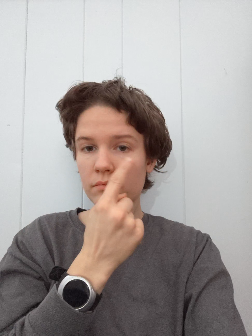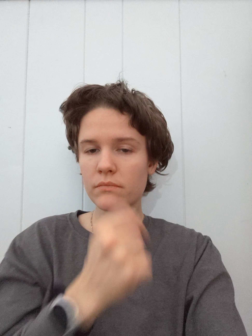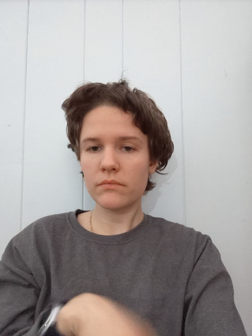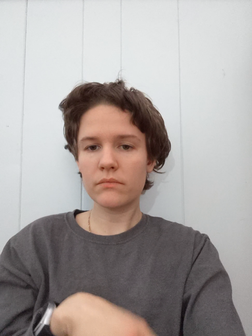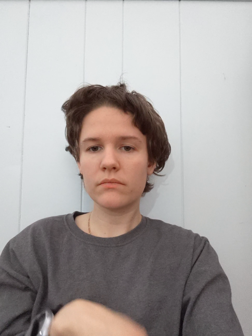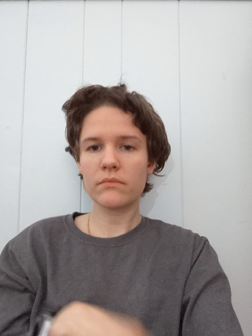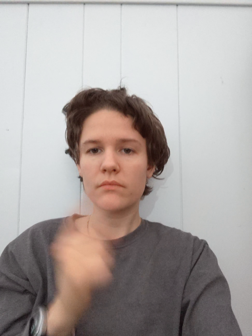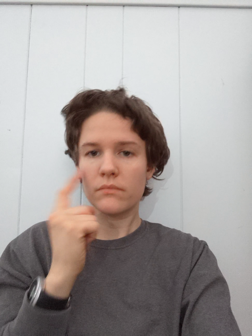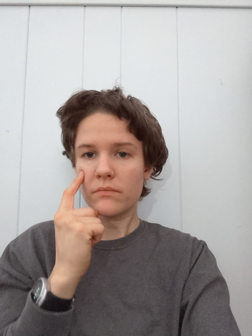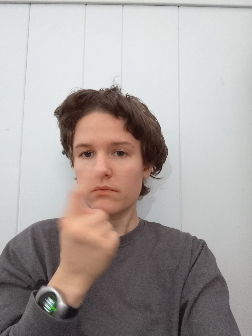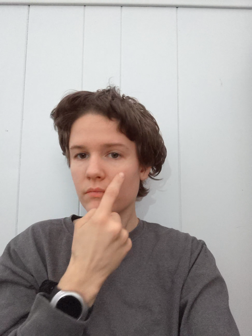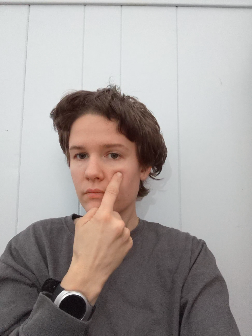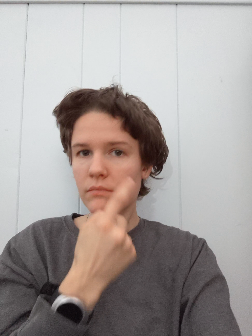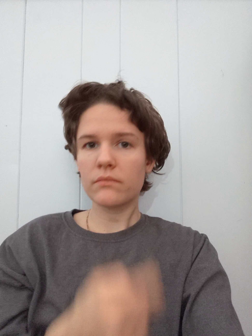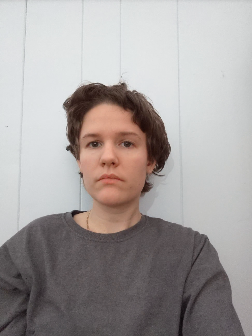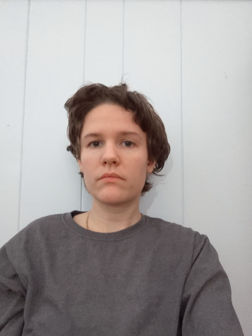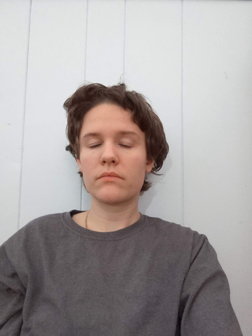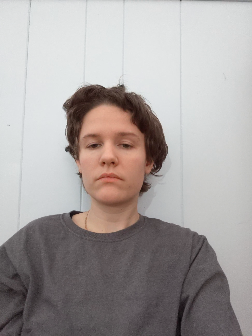eye